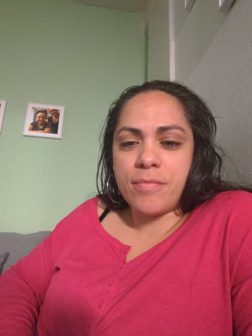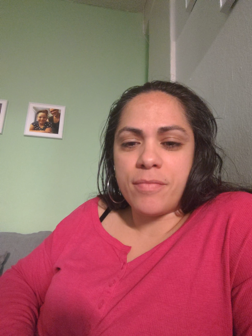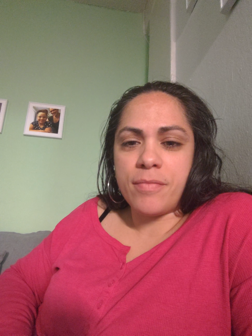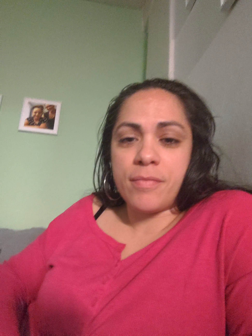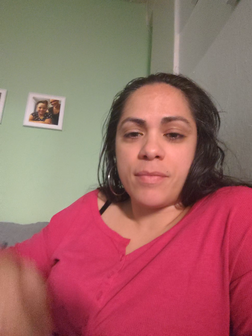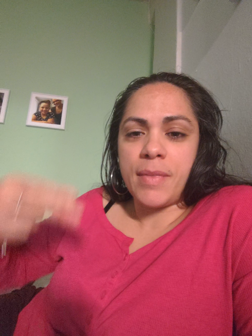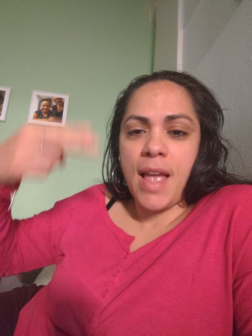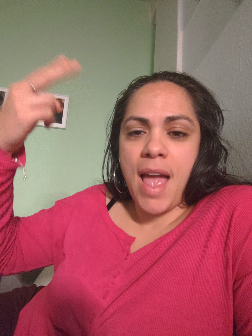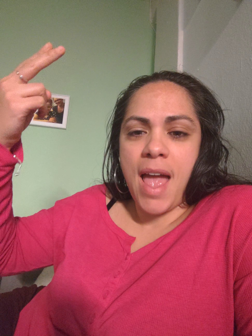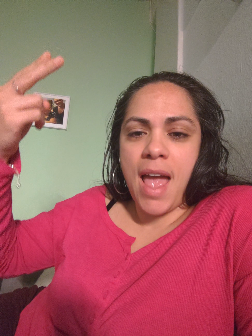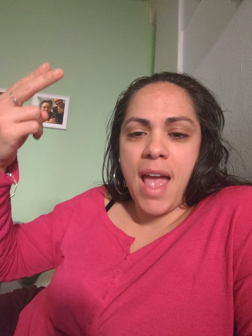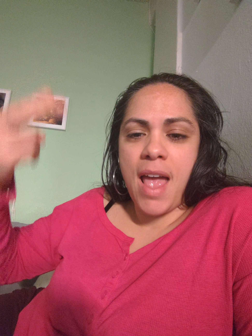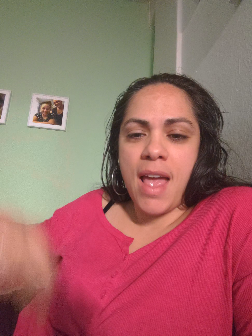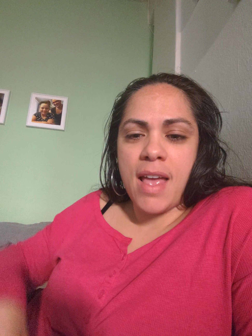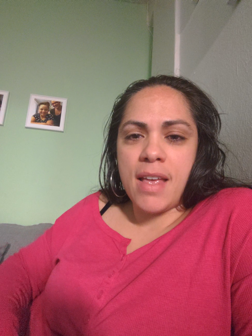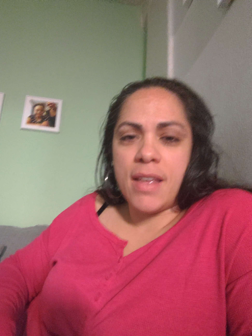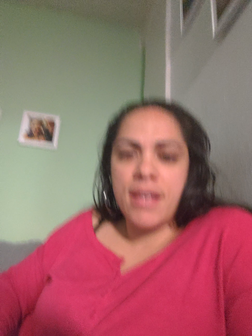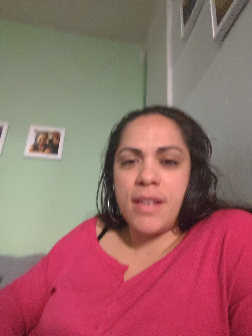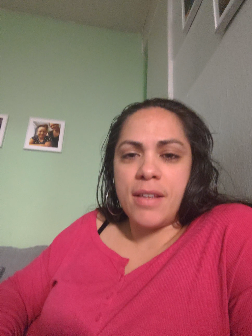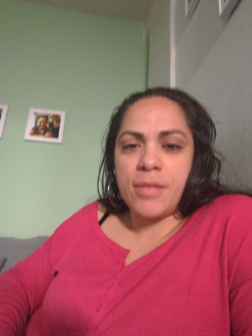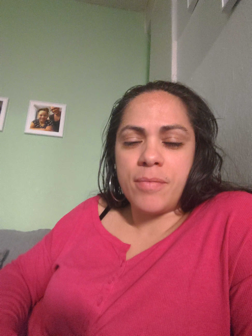high